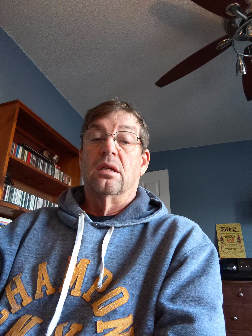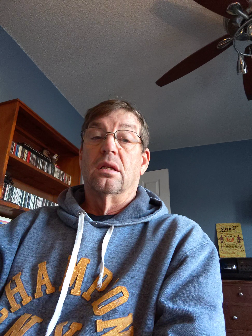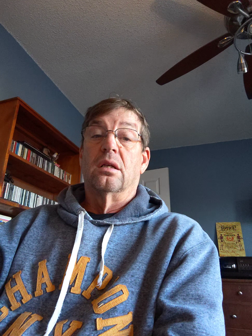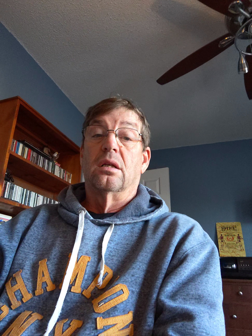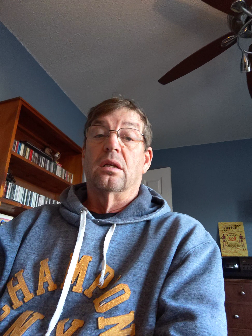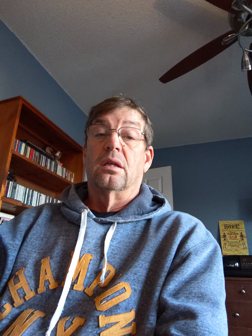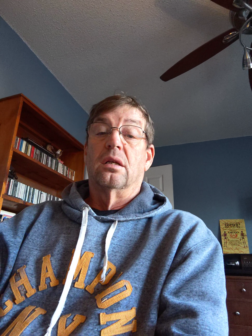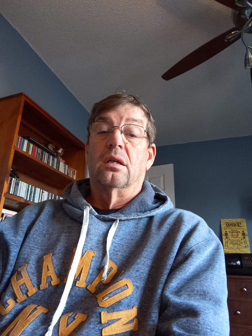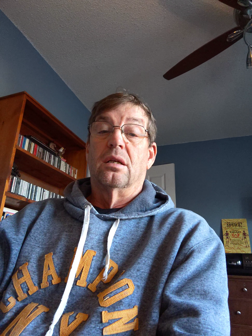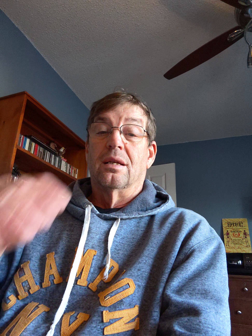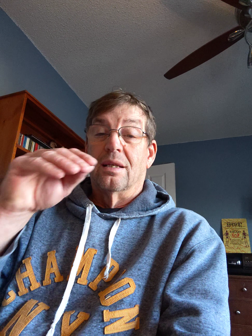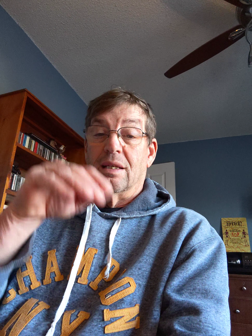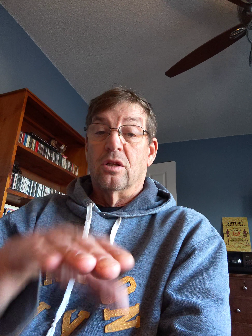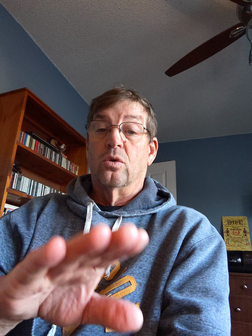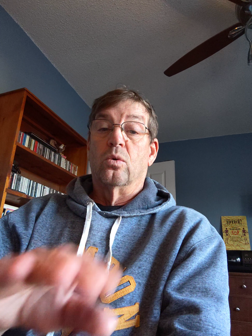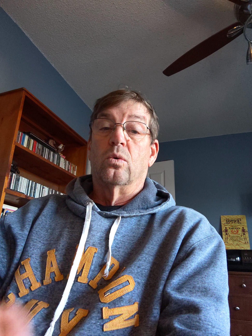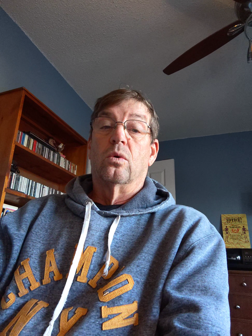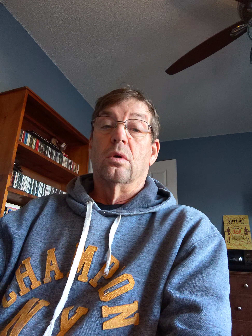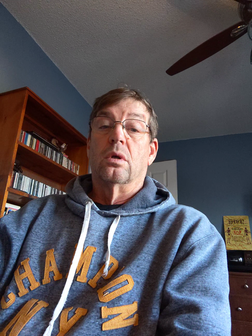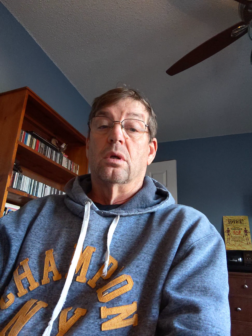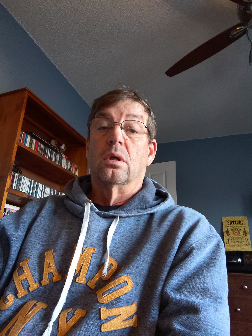into